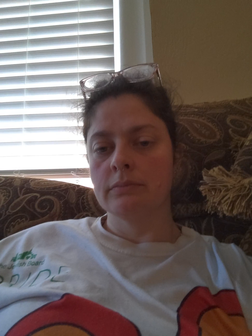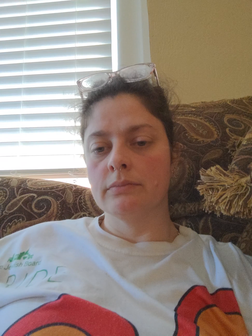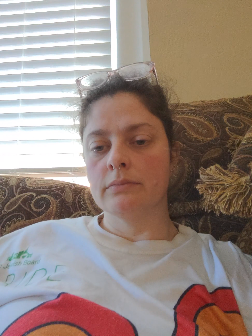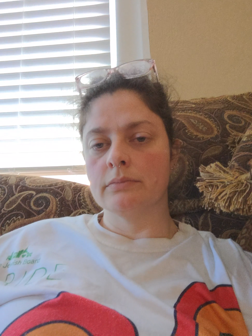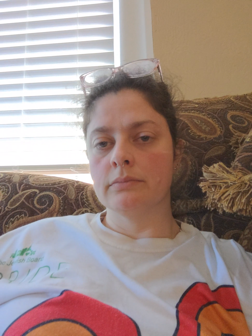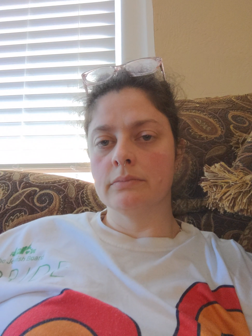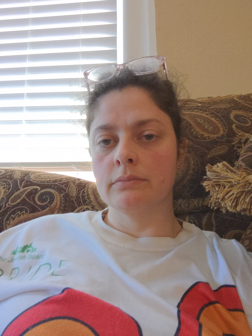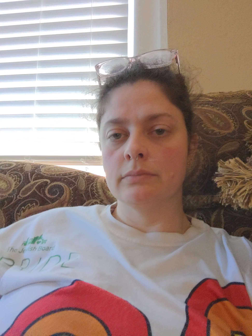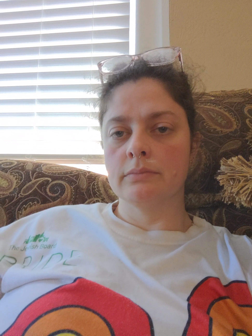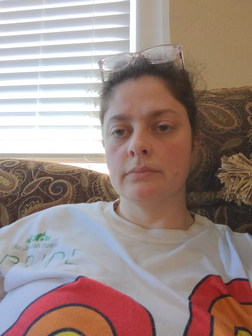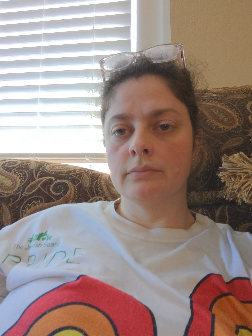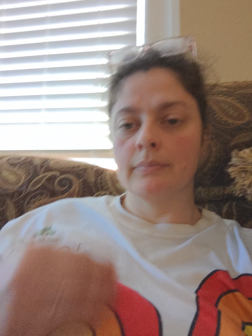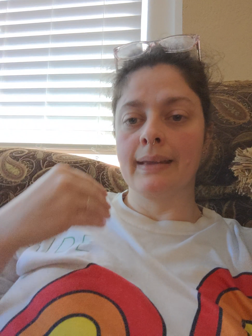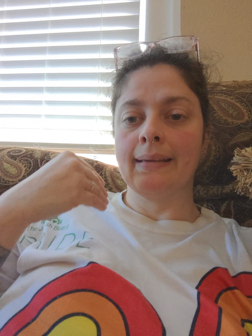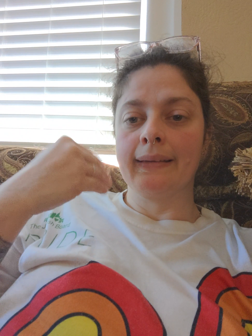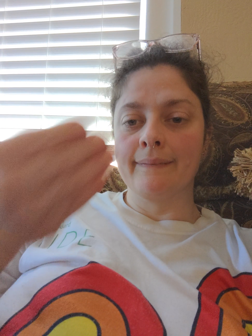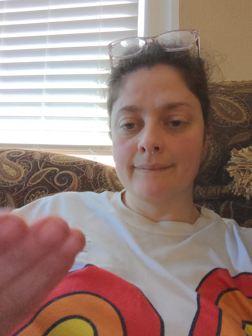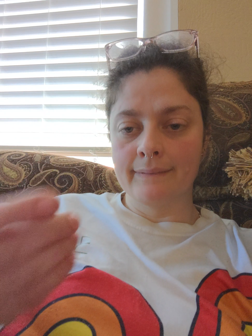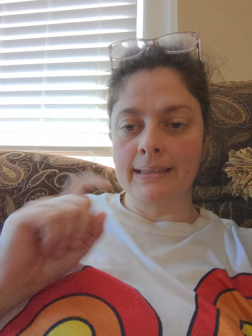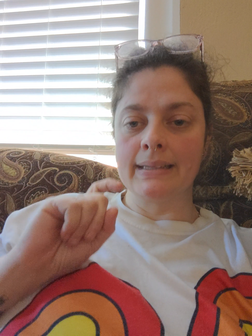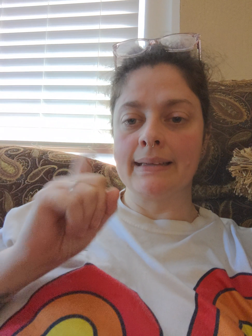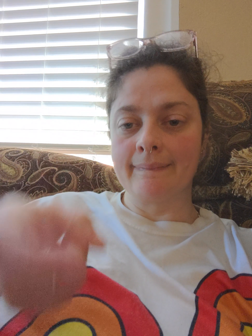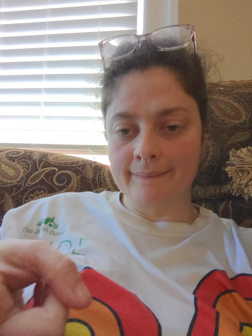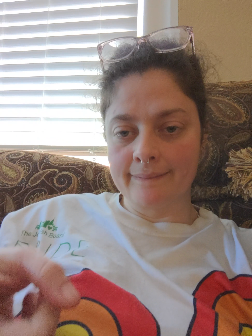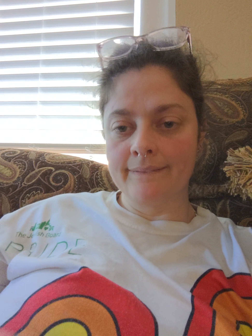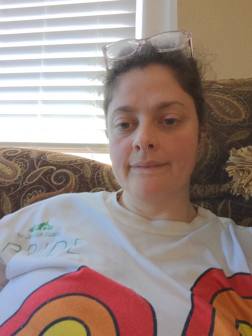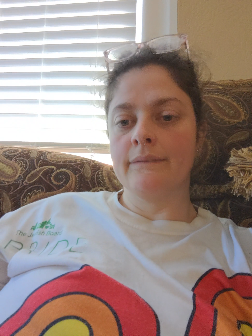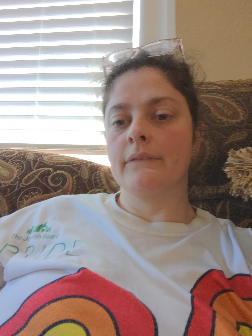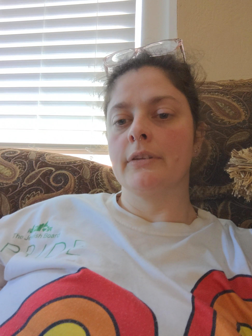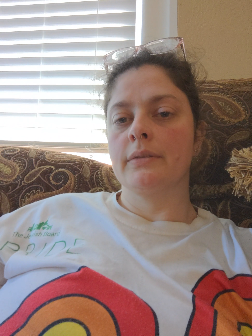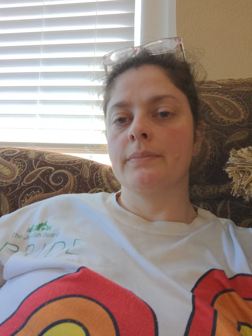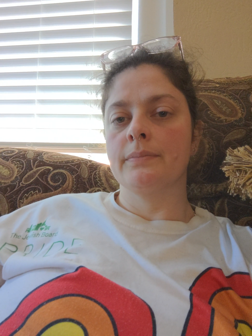gift